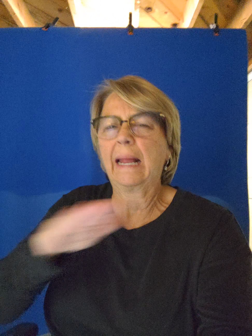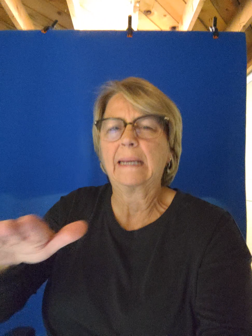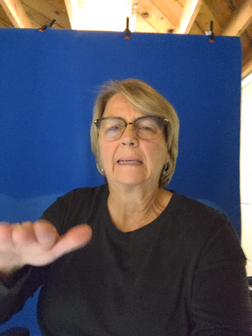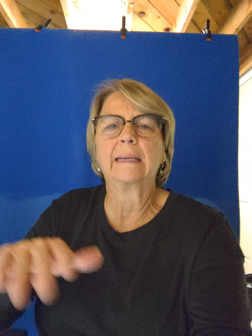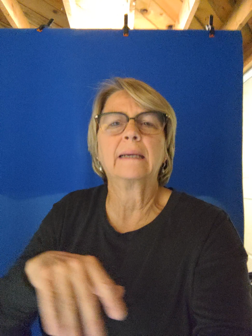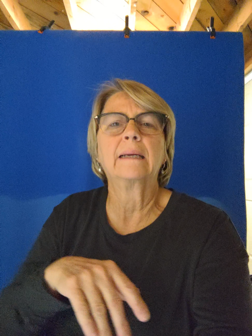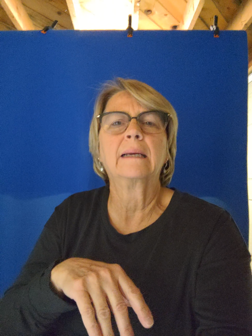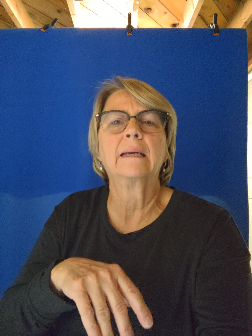clean